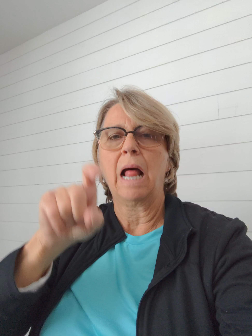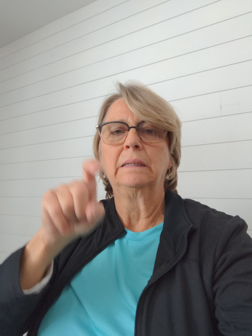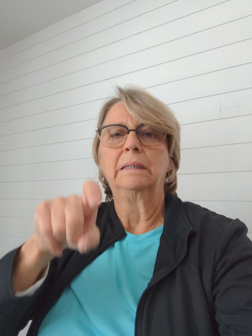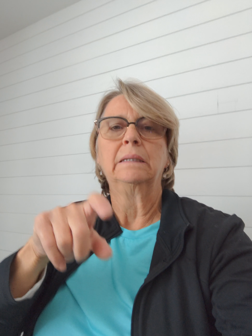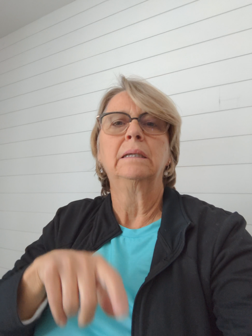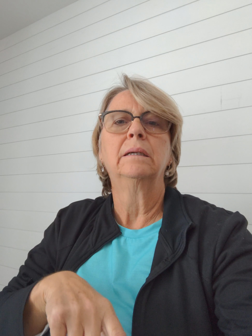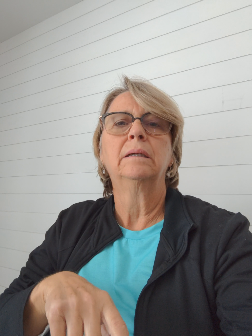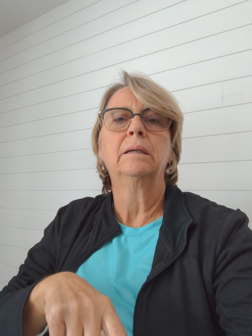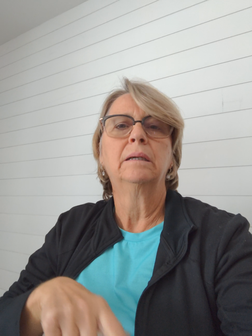closet